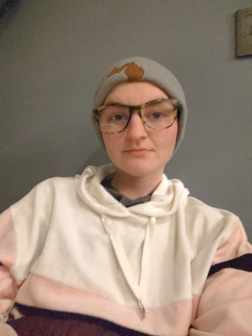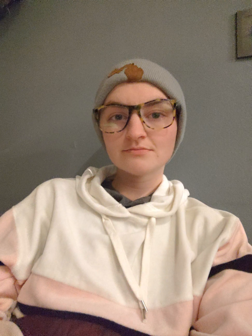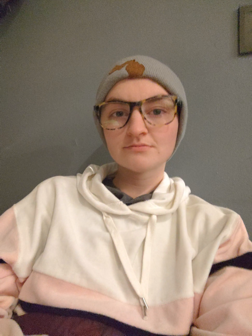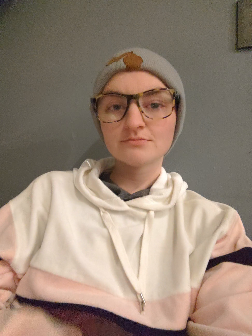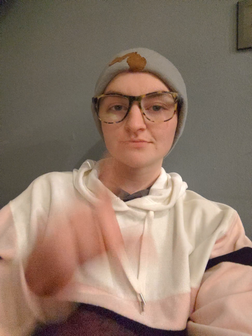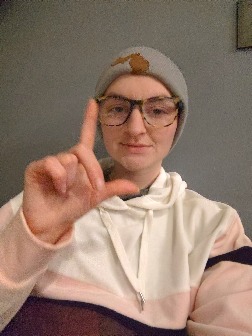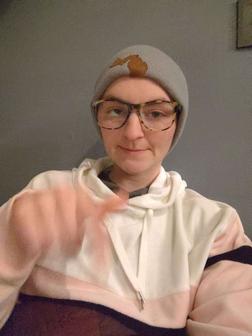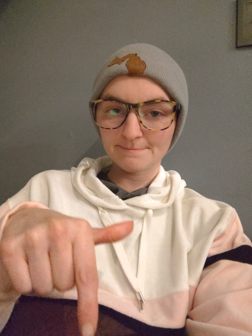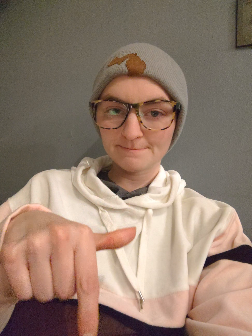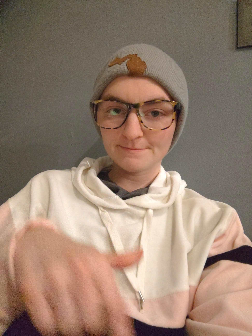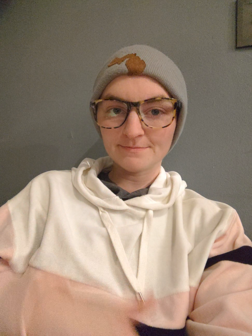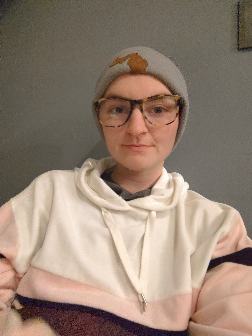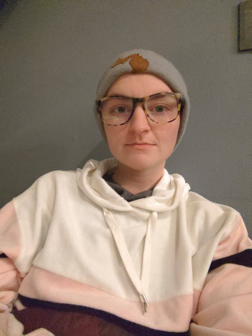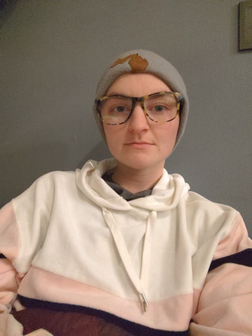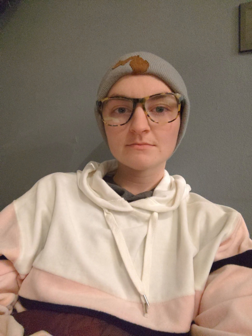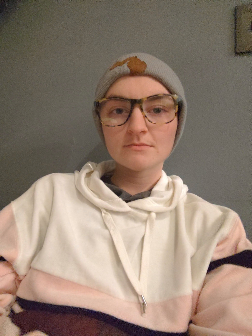later